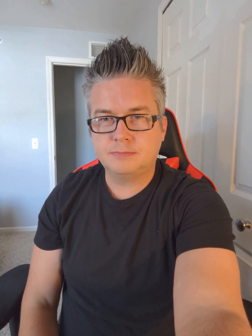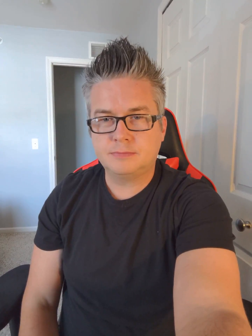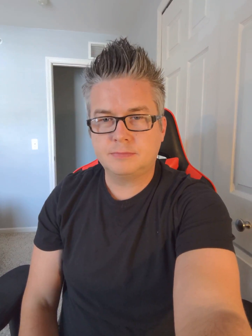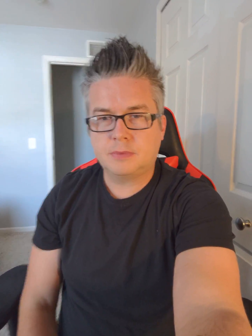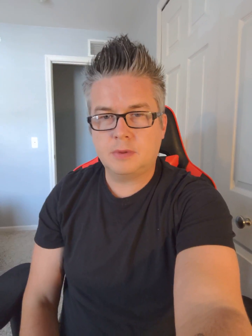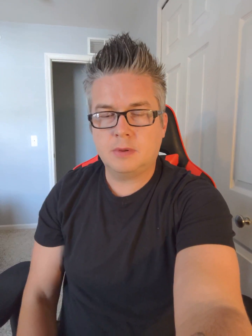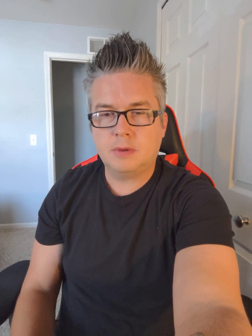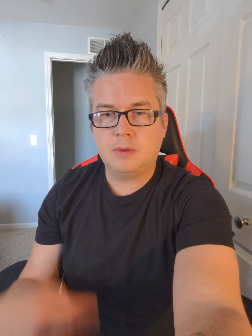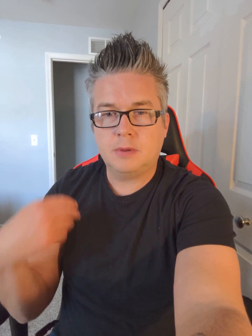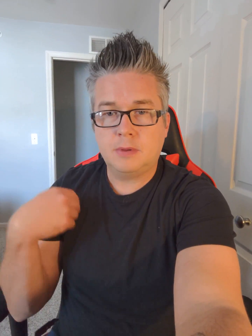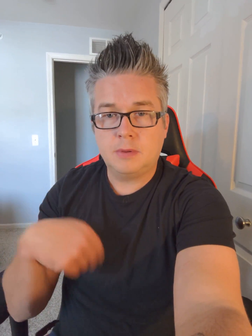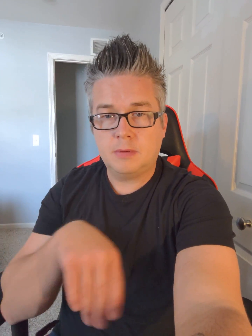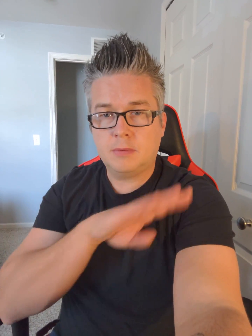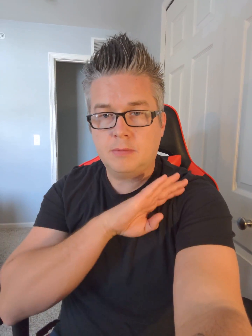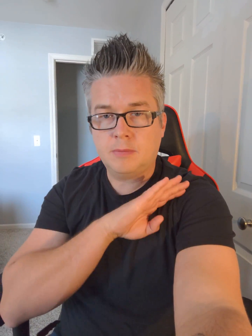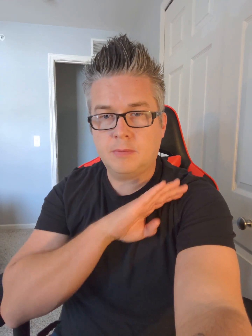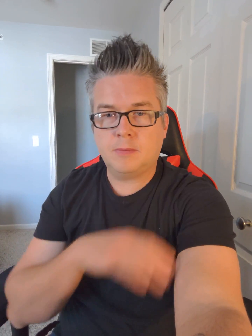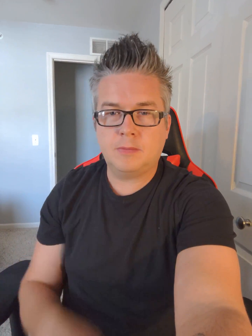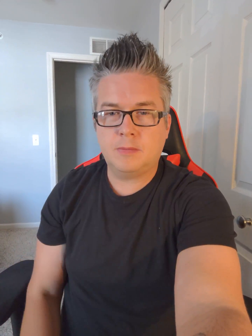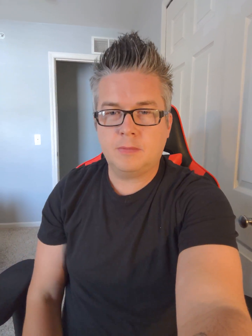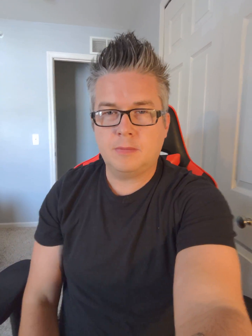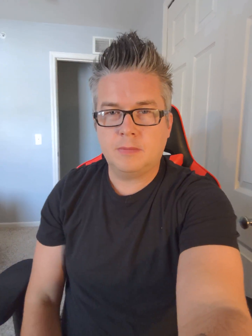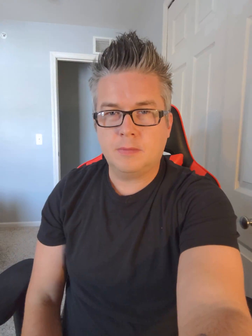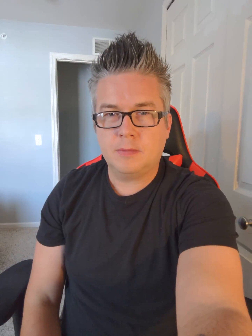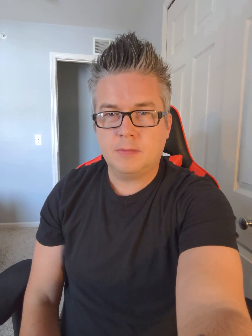scarf